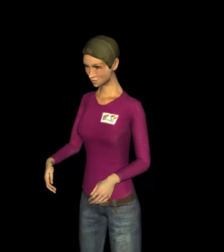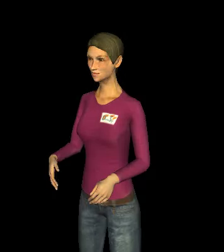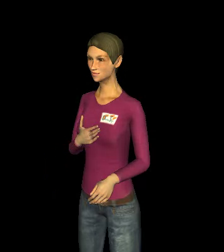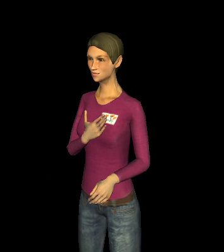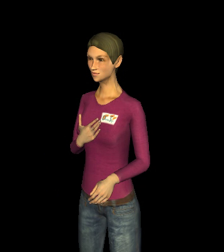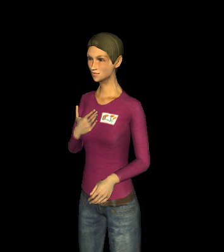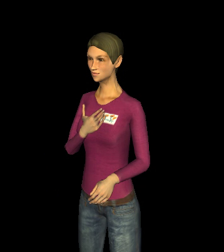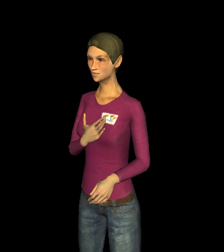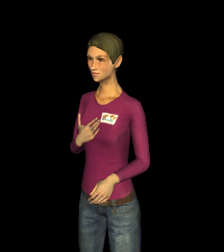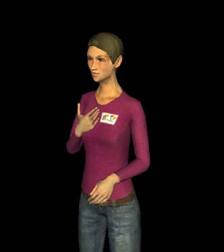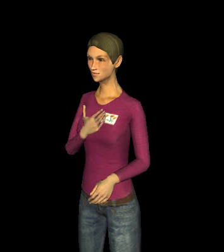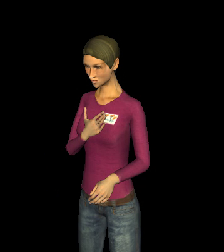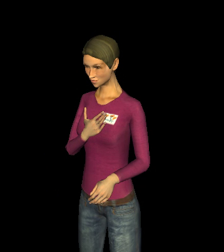سعيد